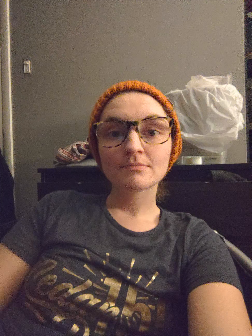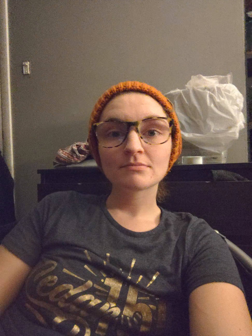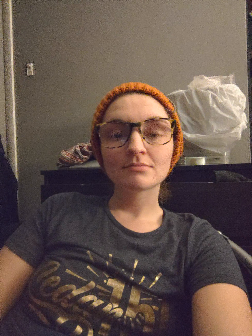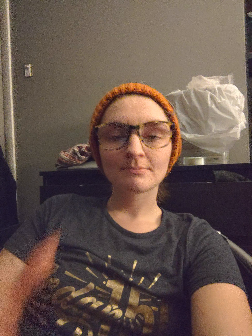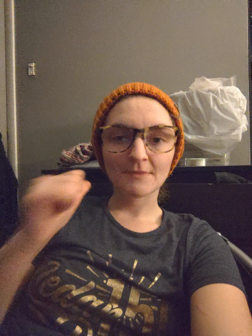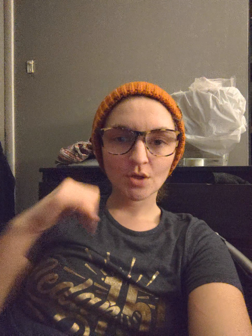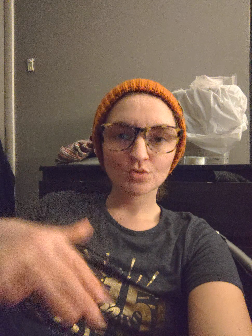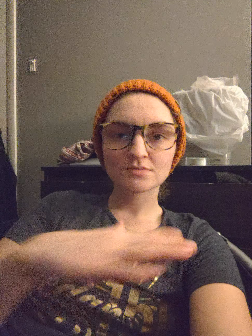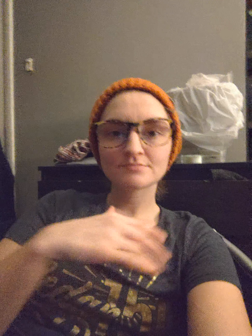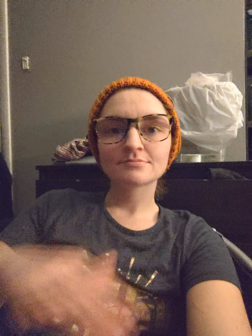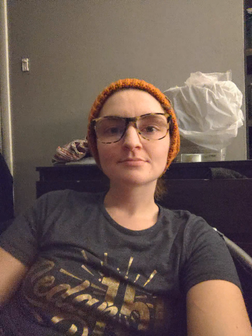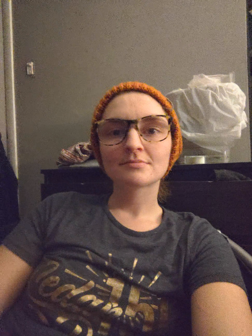backyard